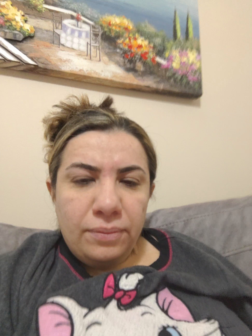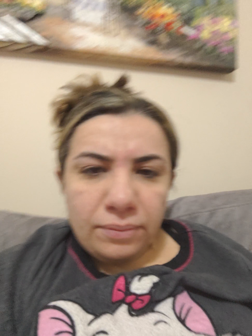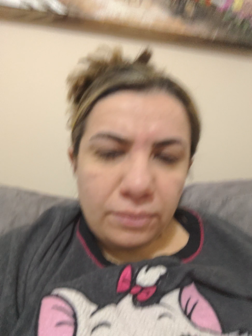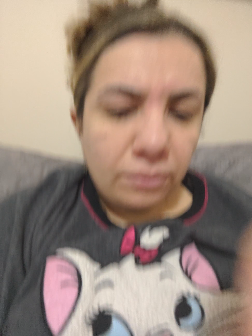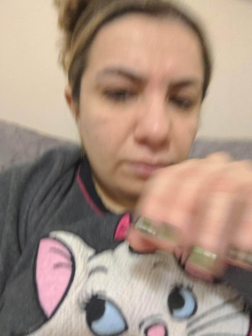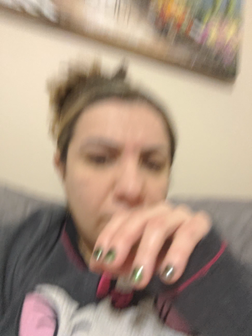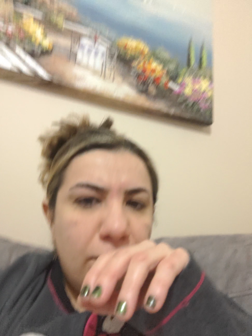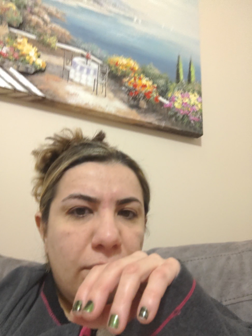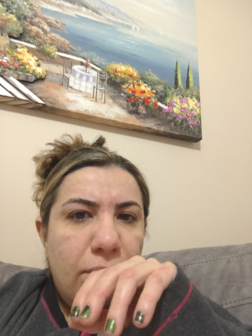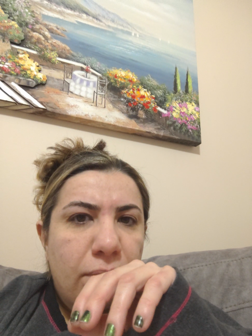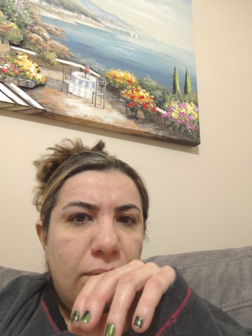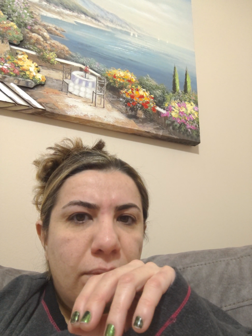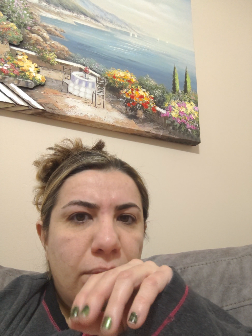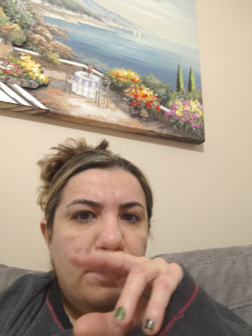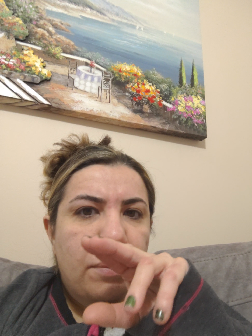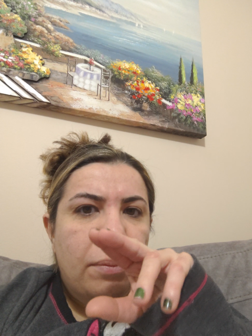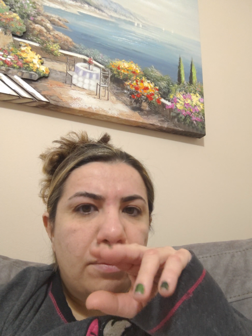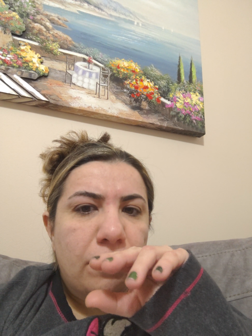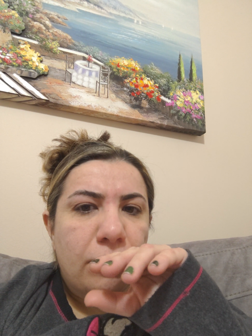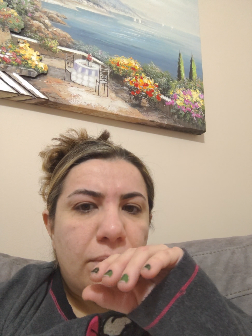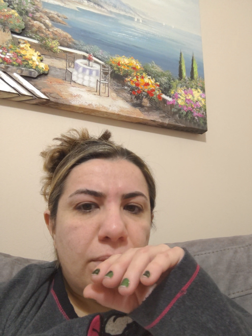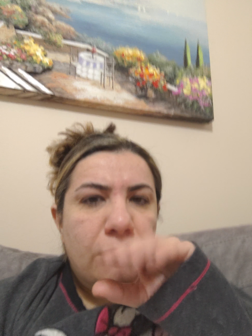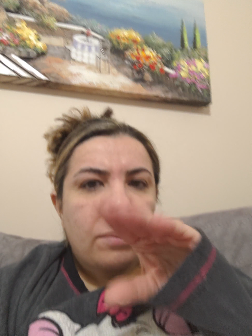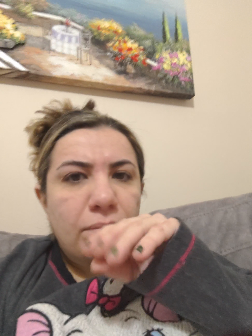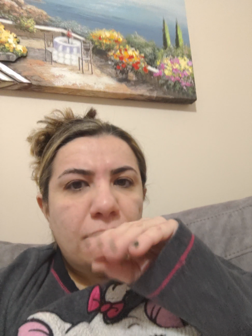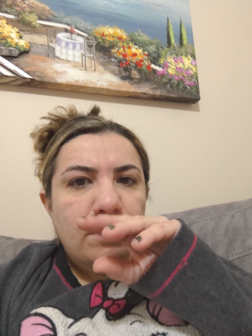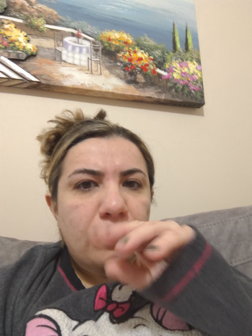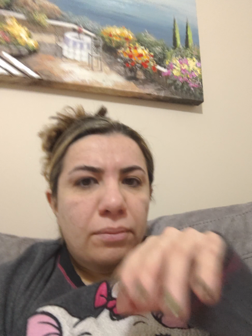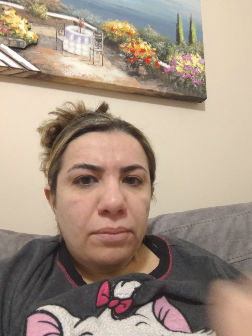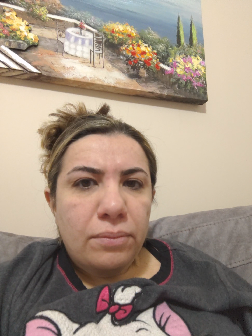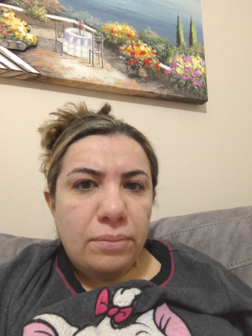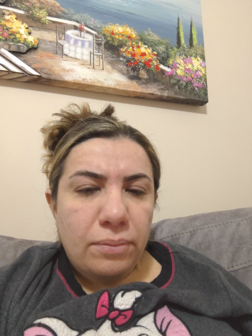goose